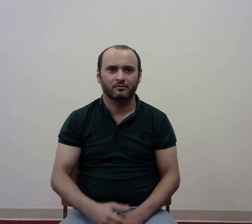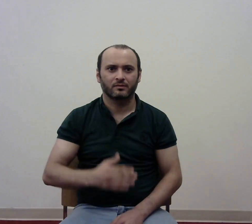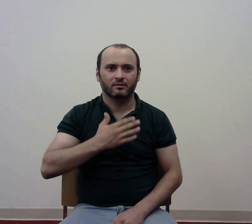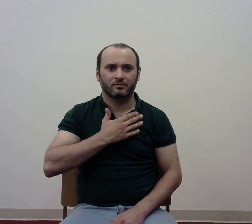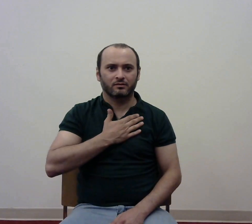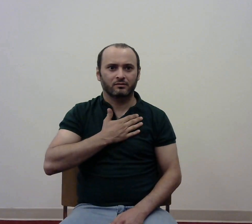mən